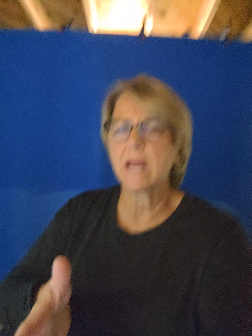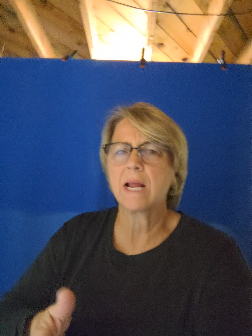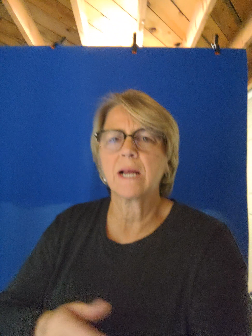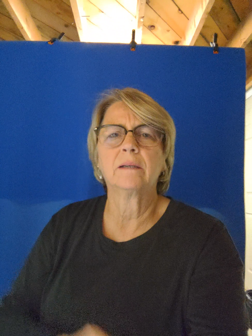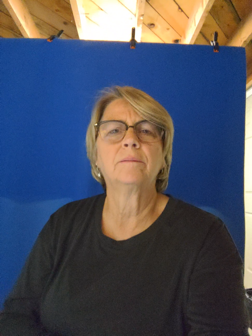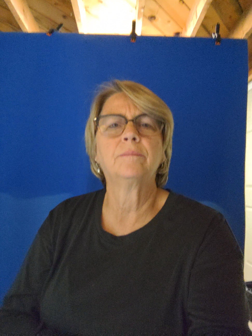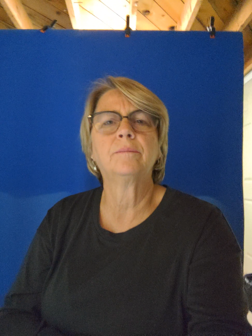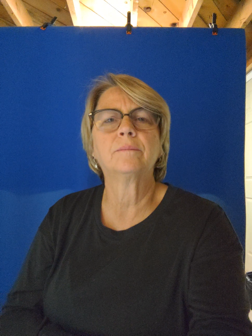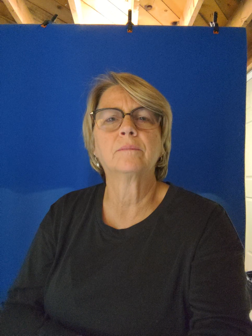fine